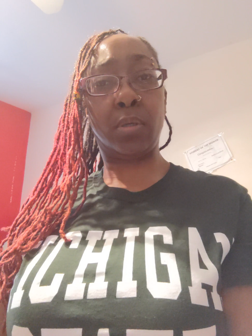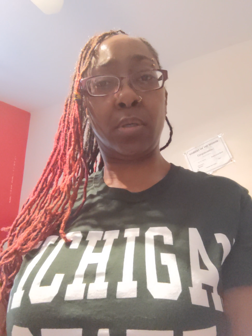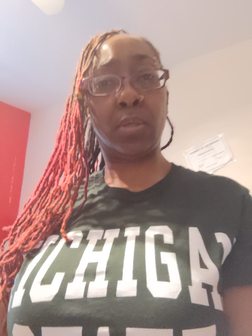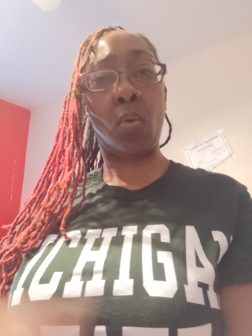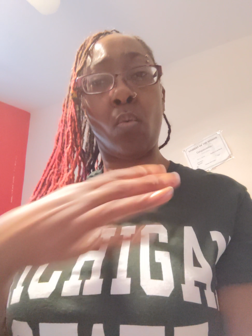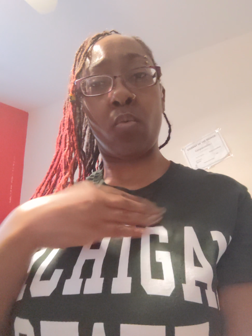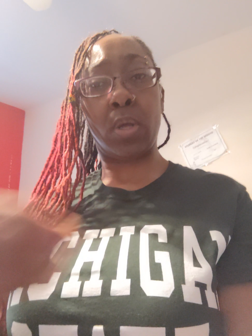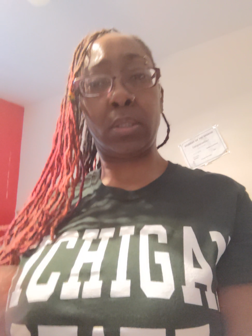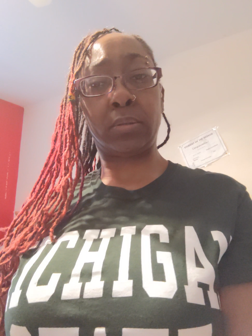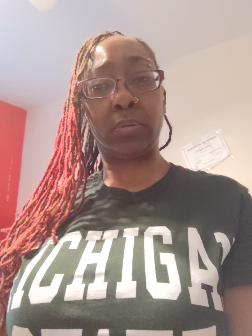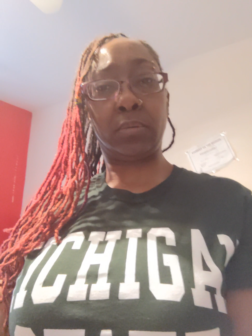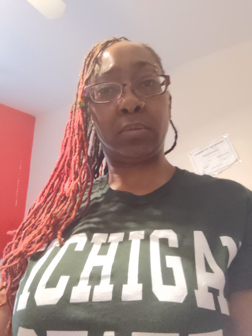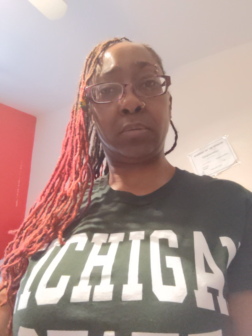white